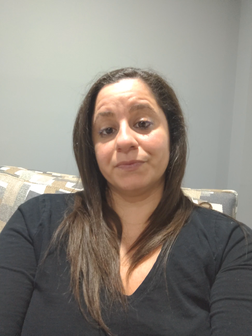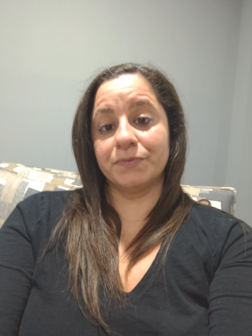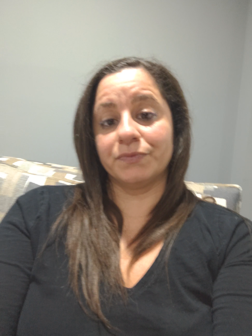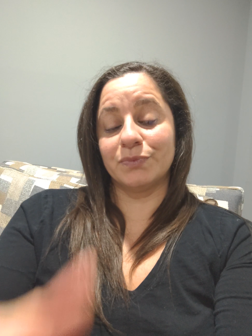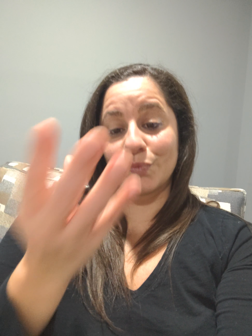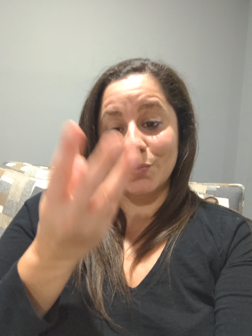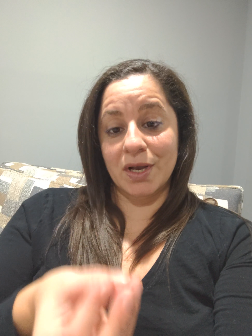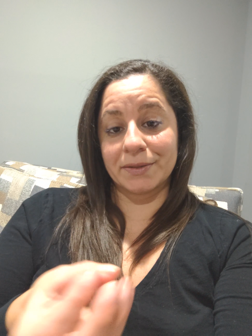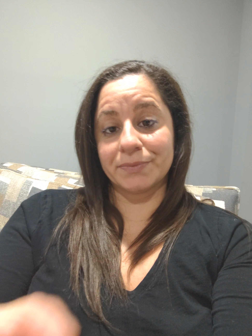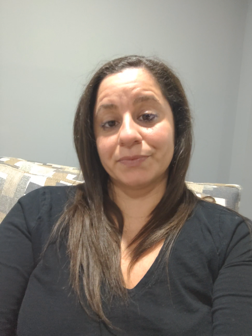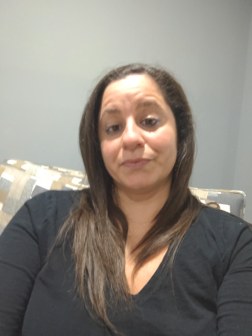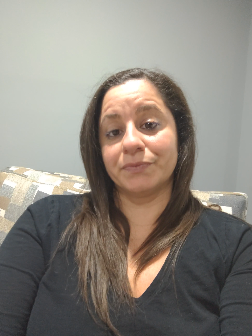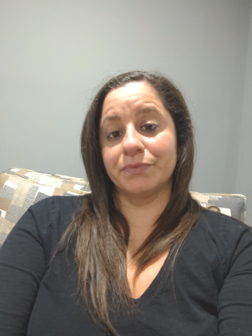wet